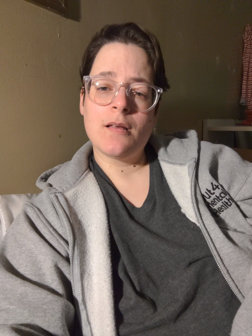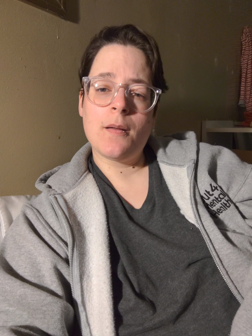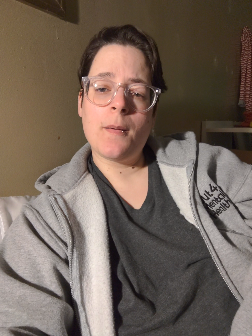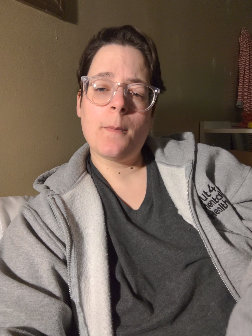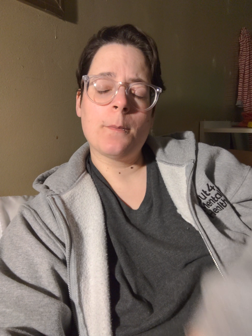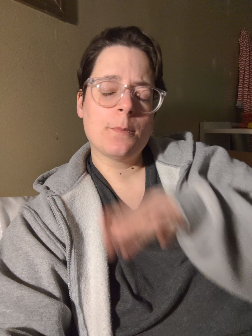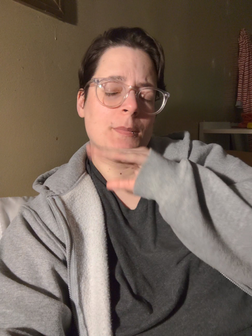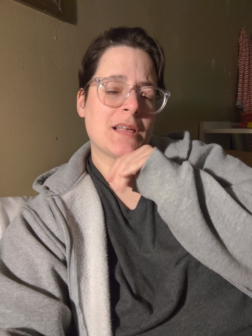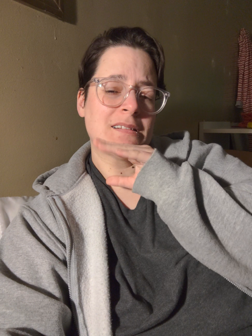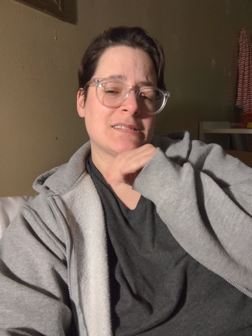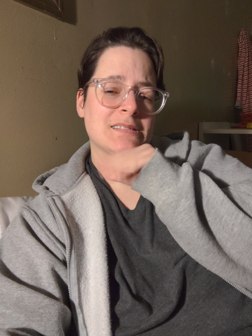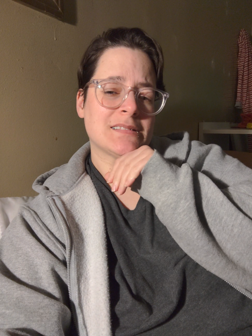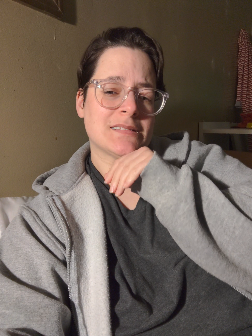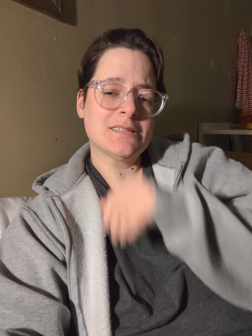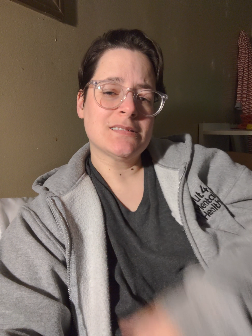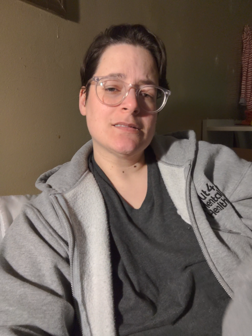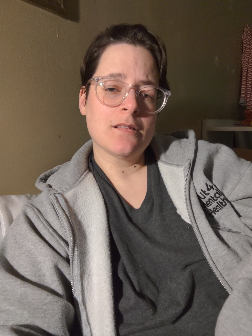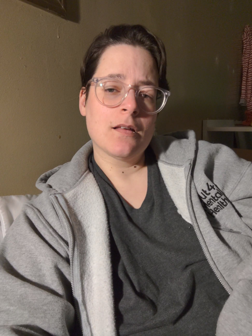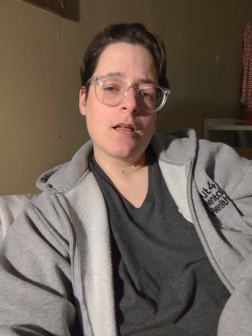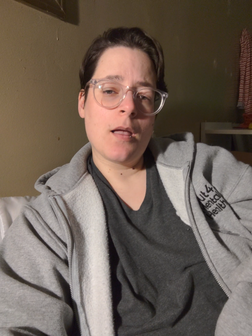pig